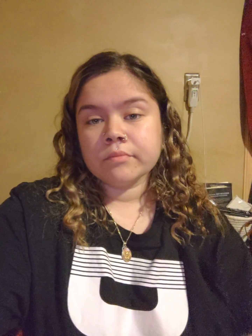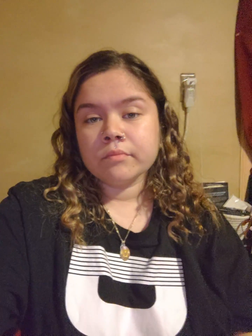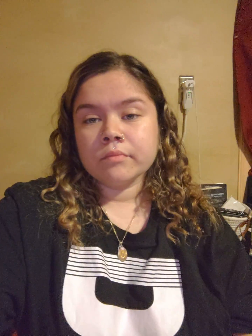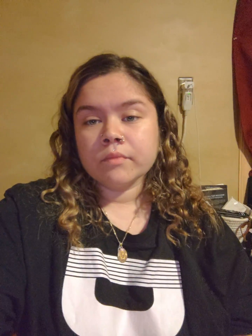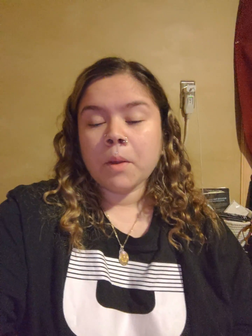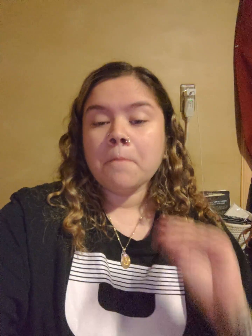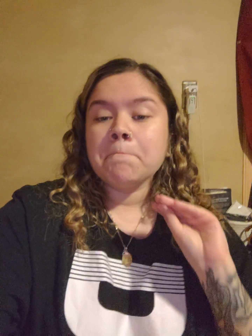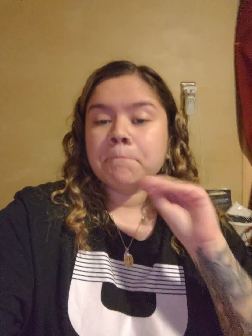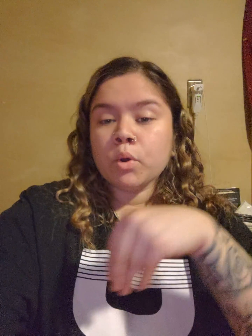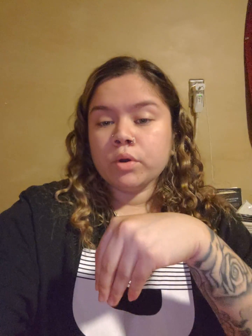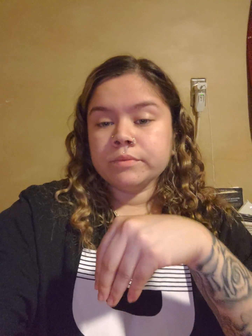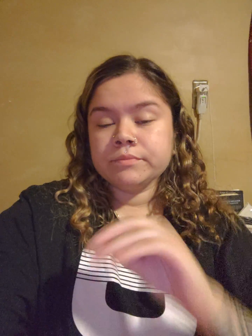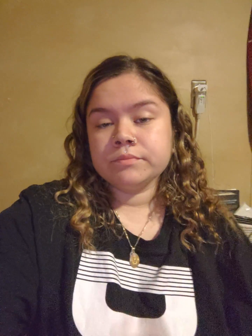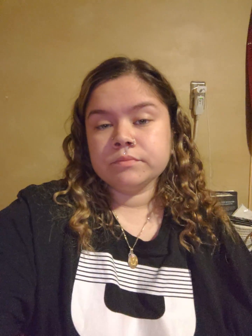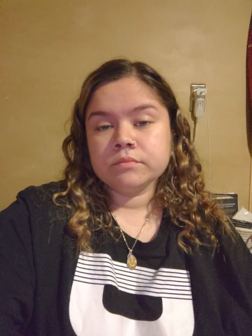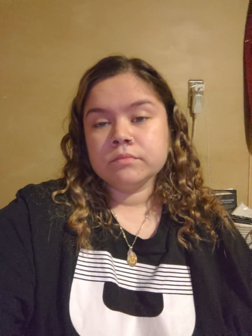put